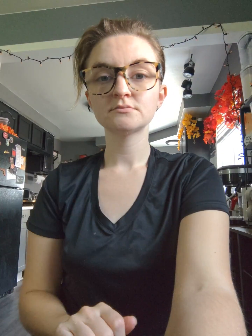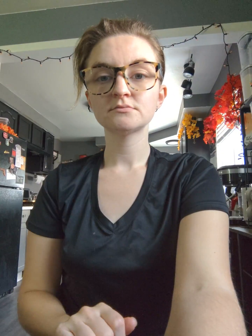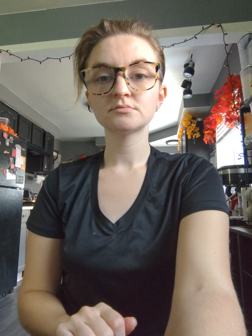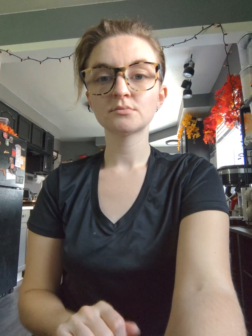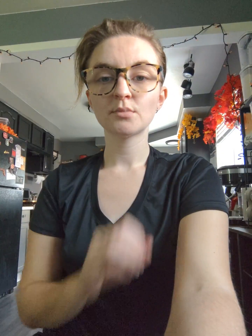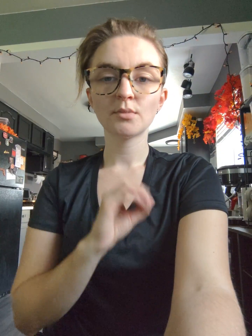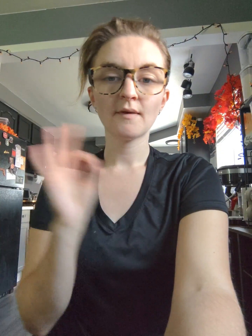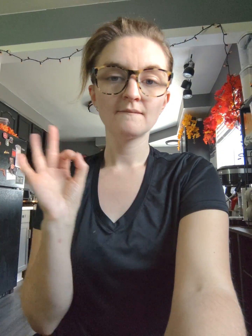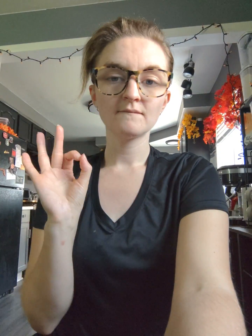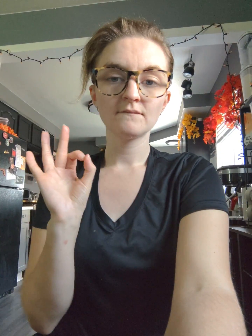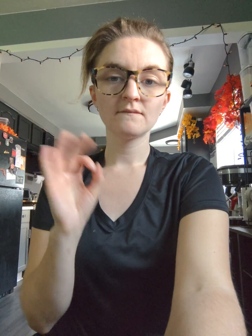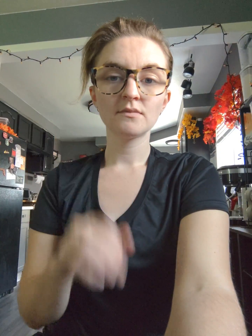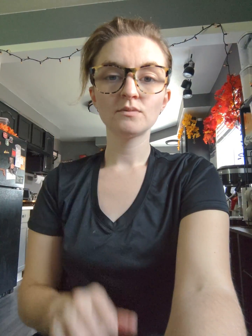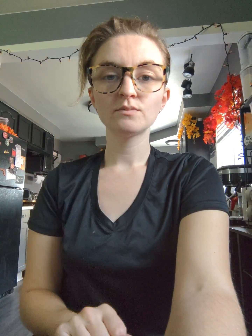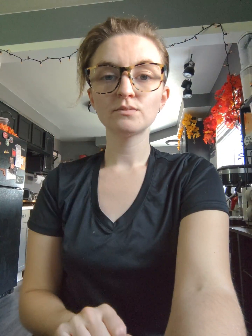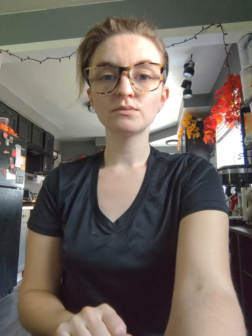off